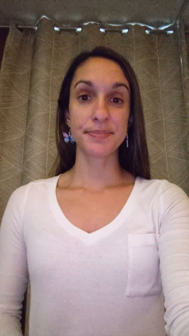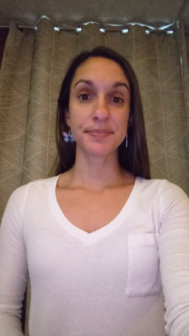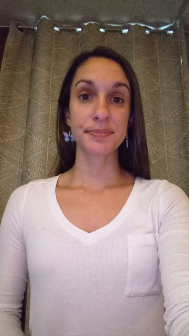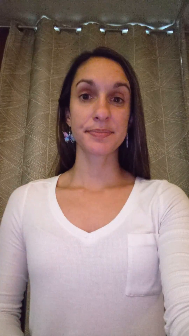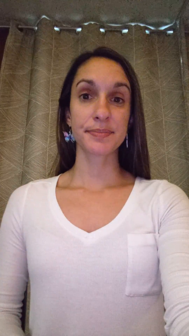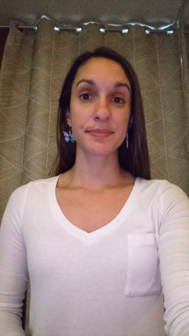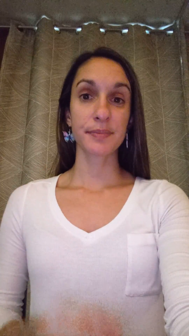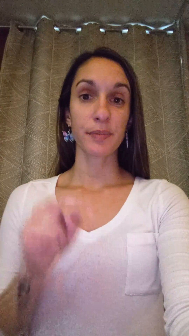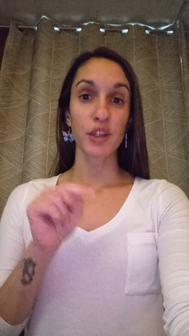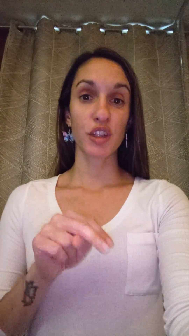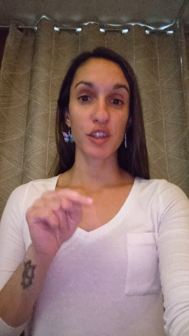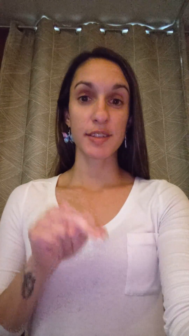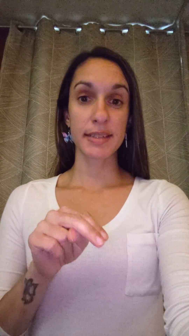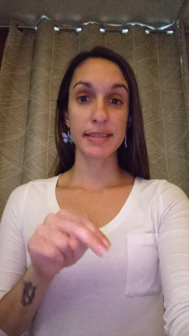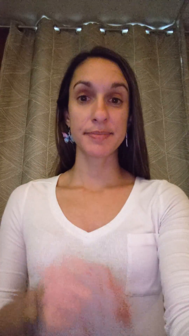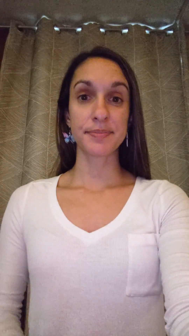nurse